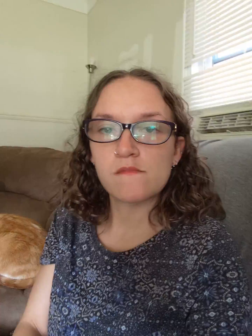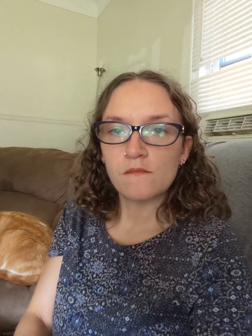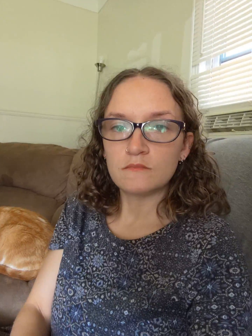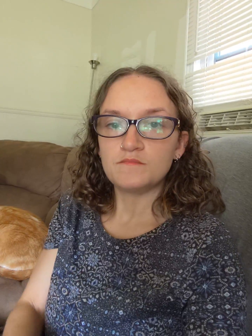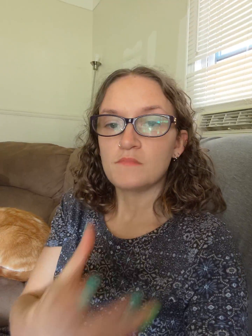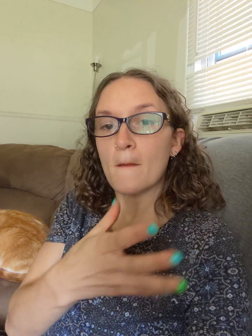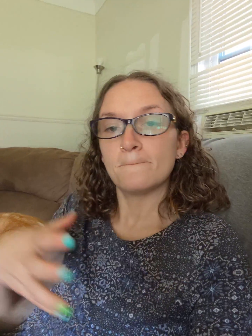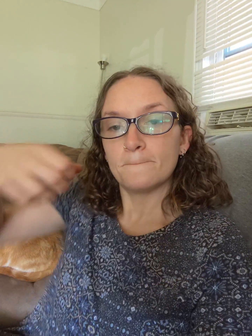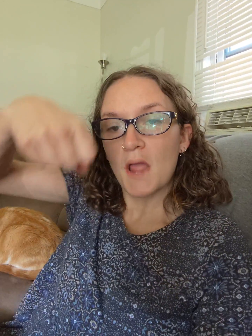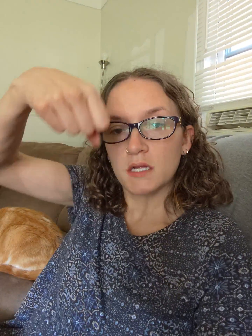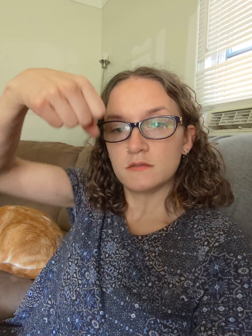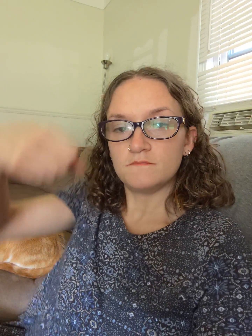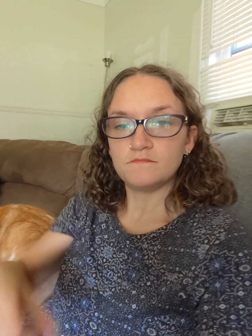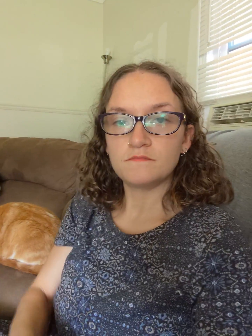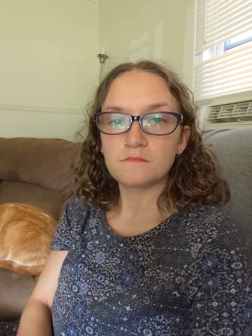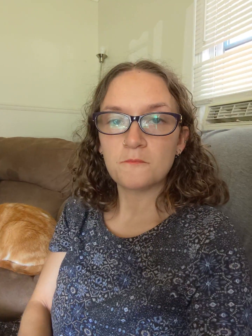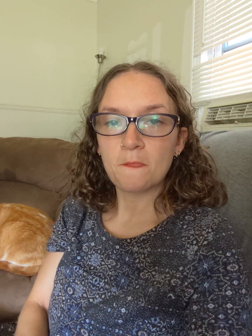bucket